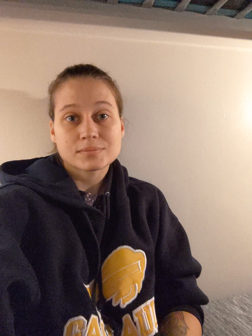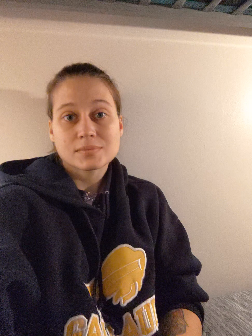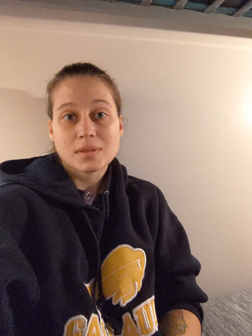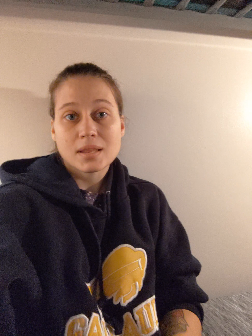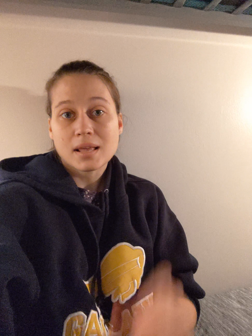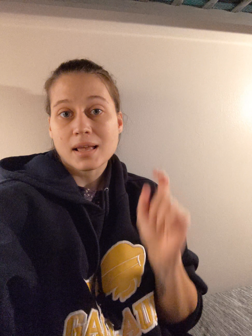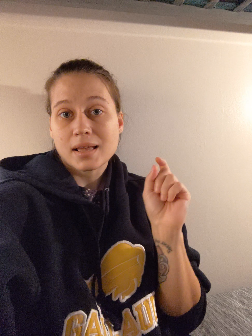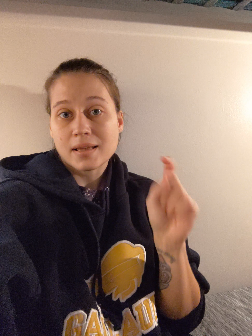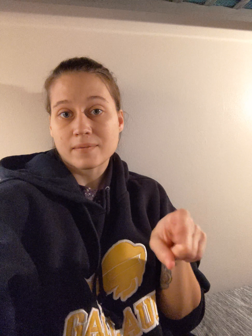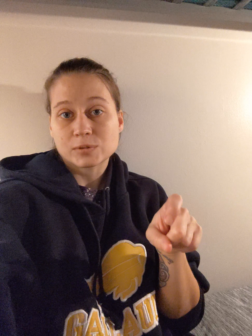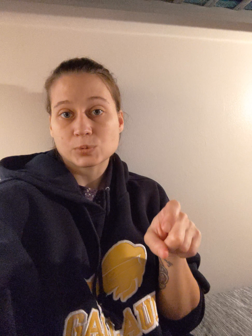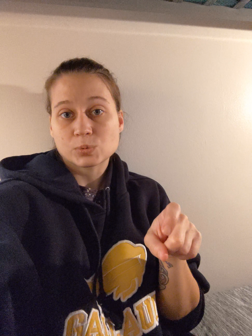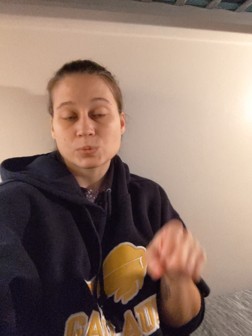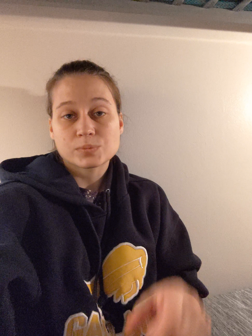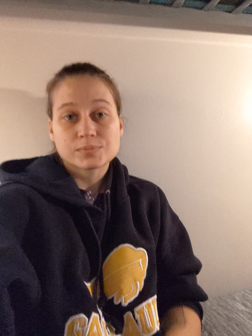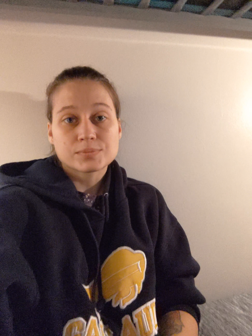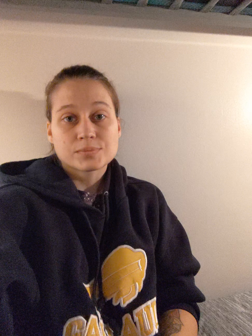have to